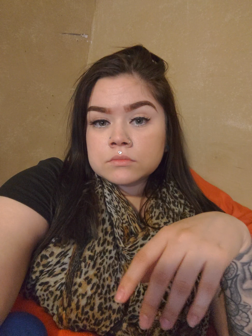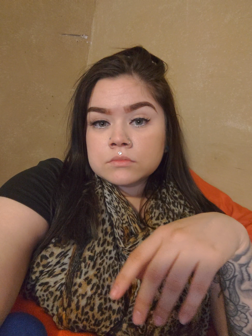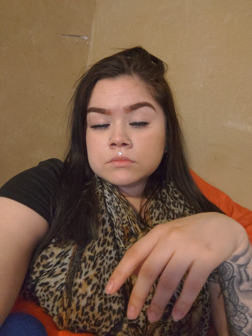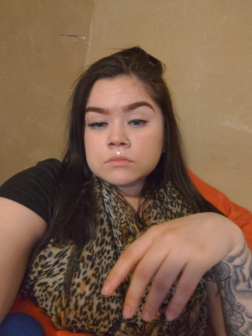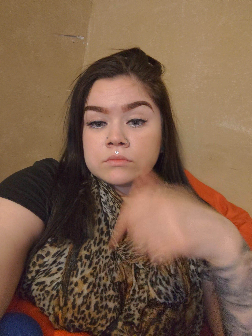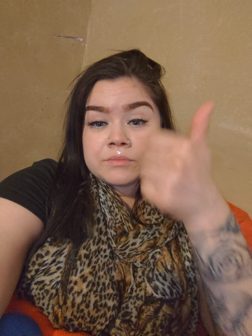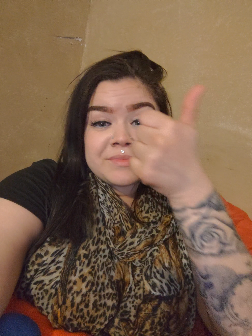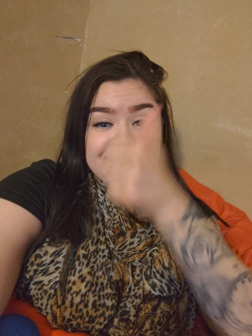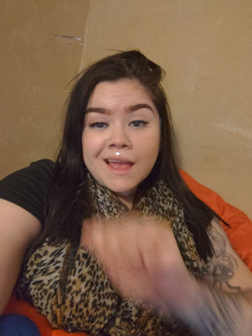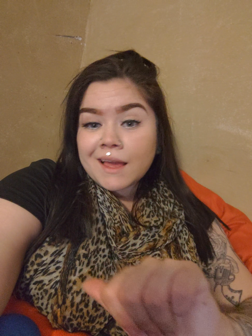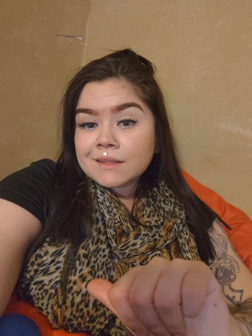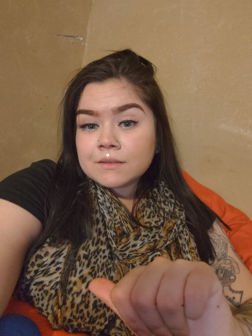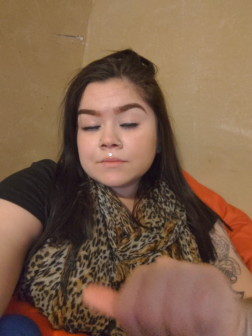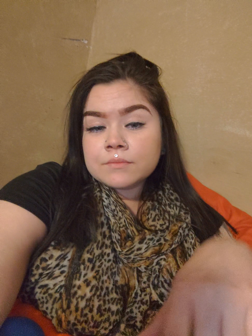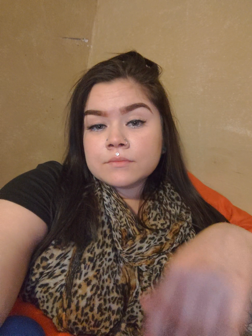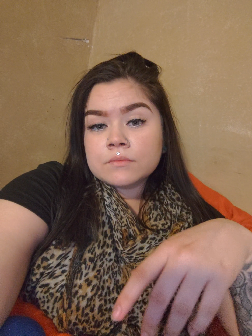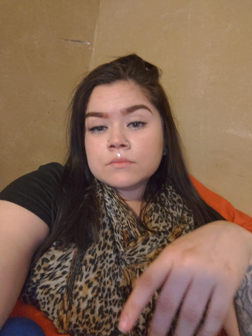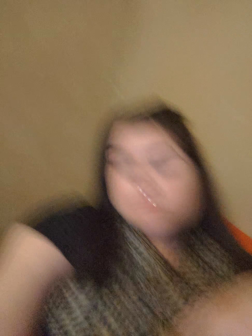any